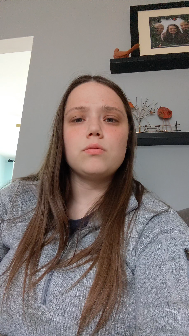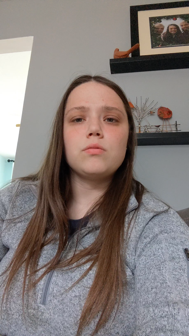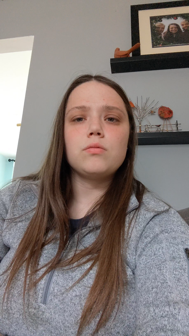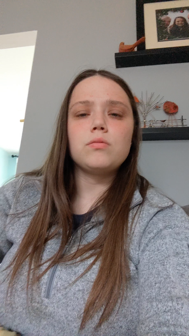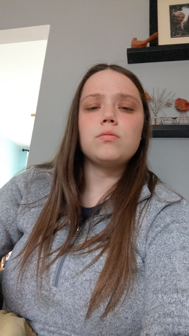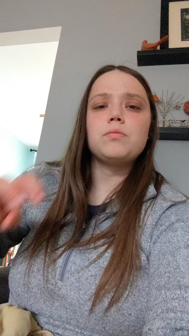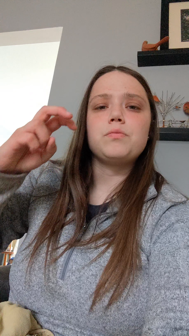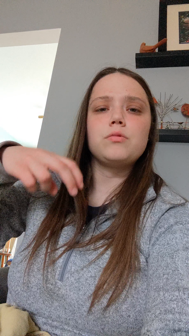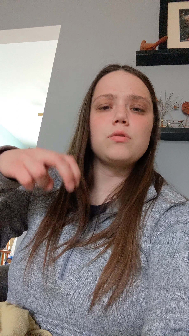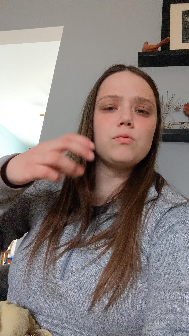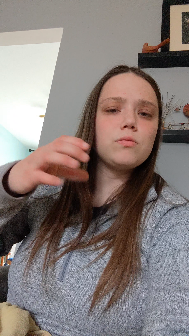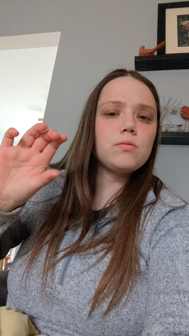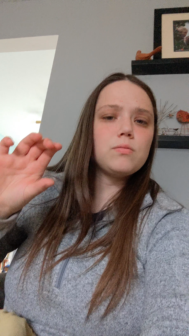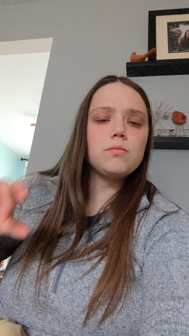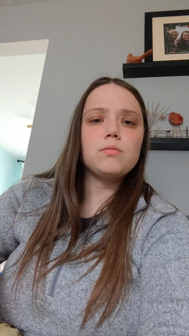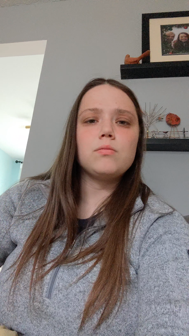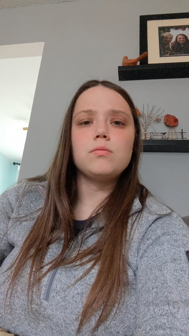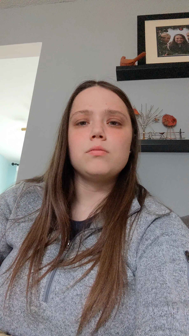potato chip